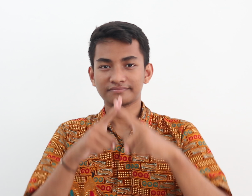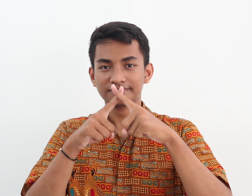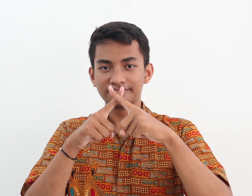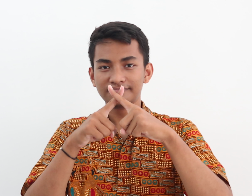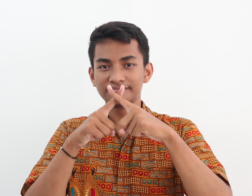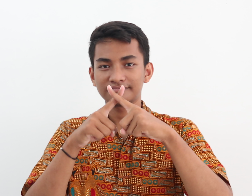X